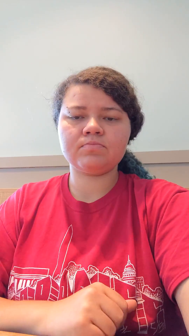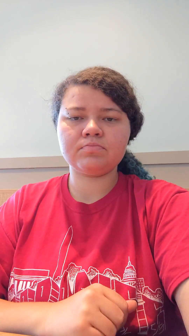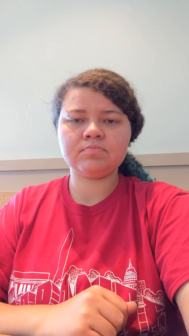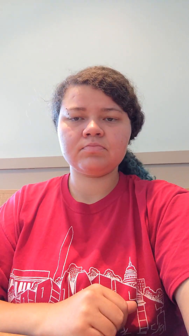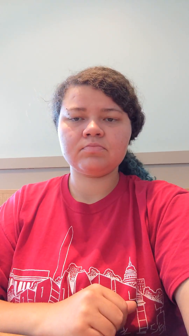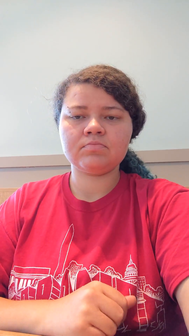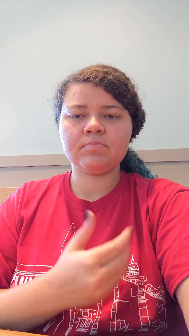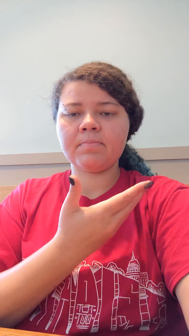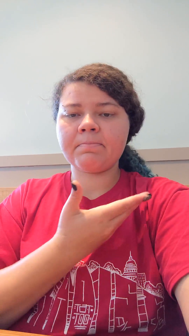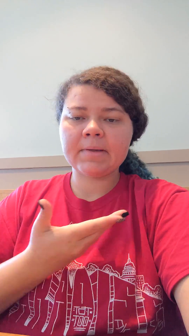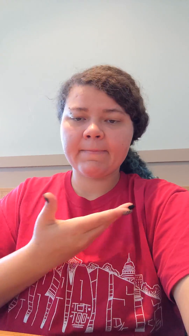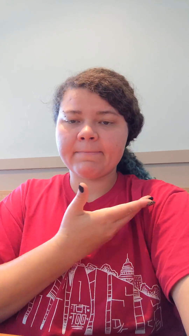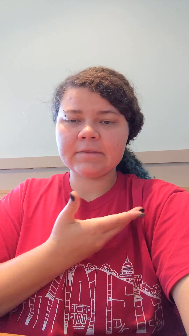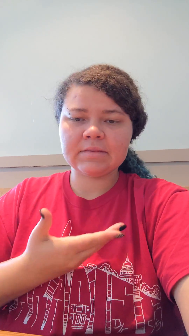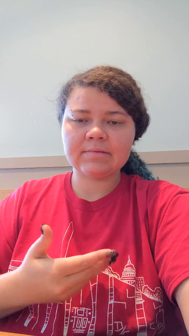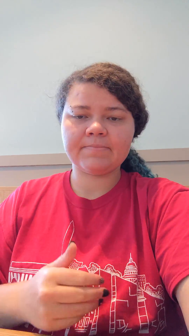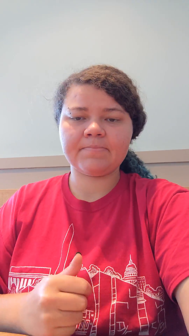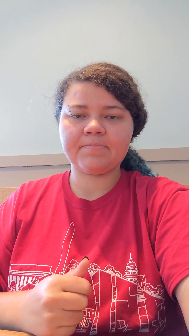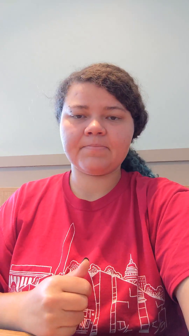baby